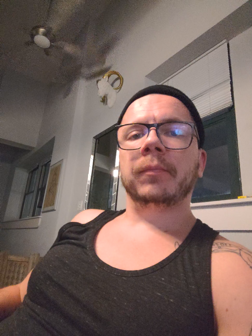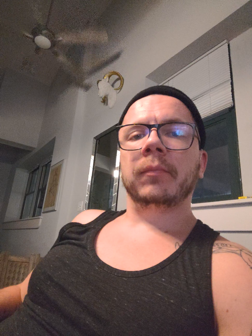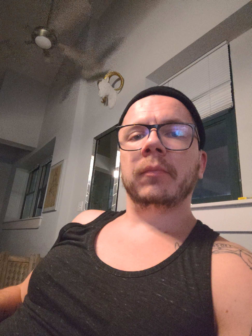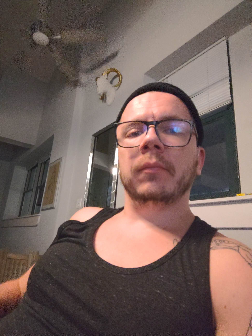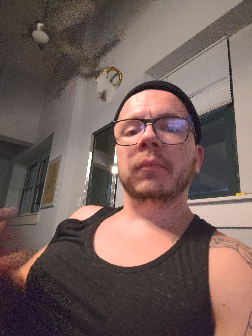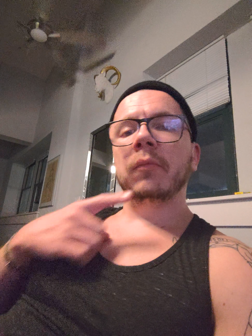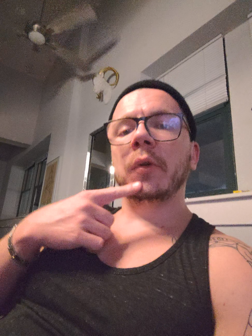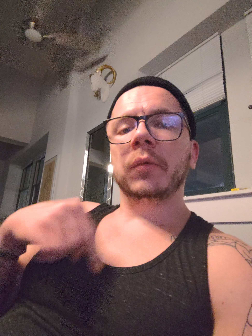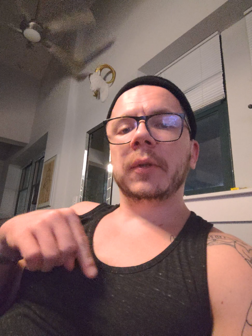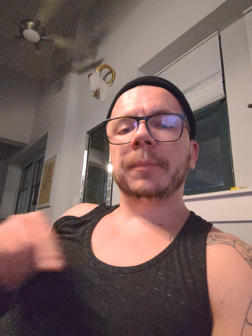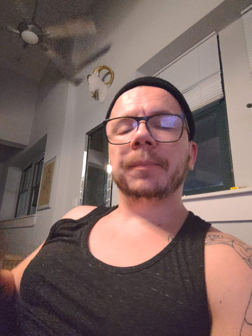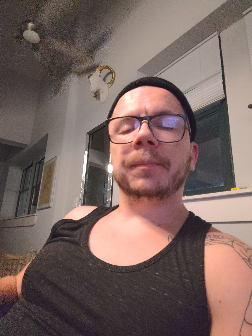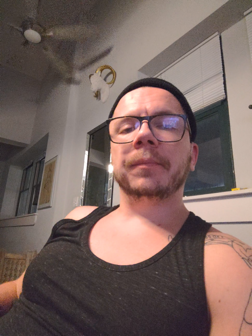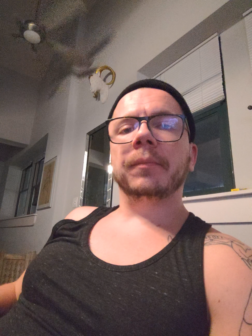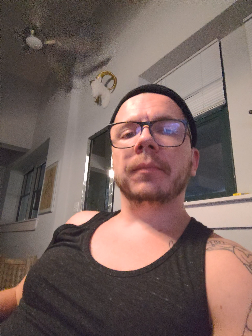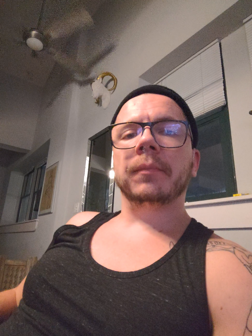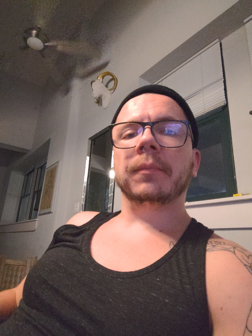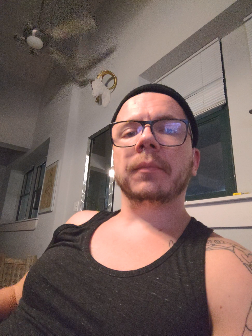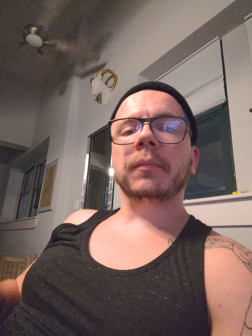thirsty